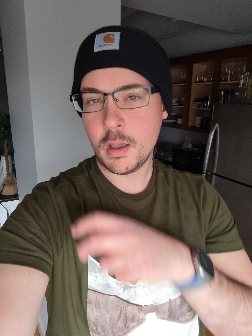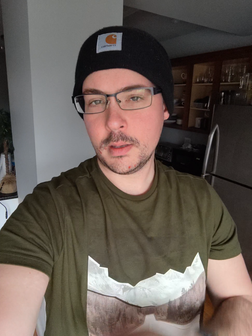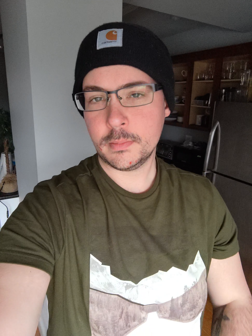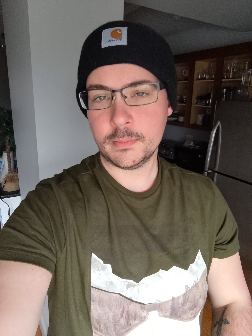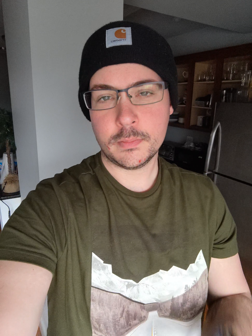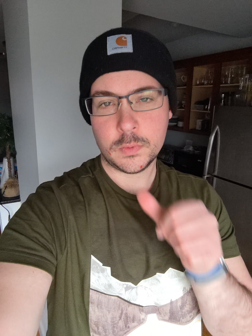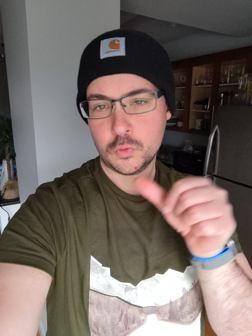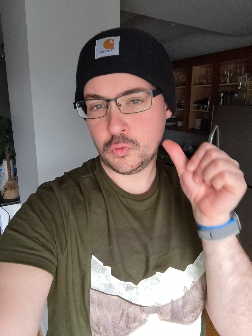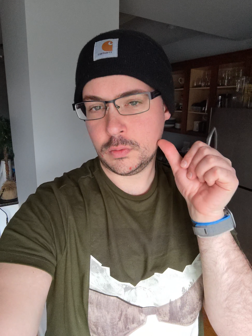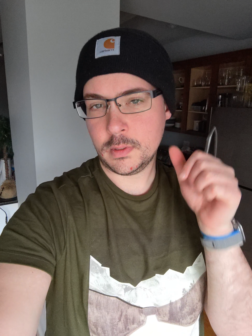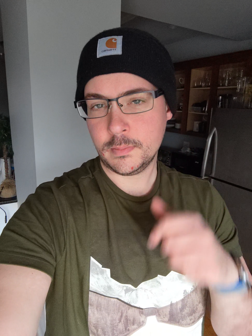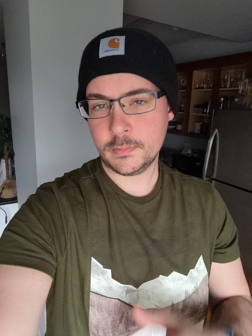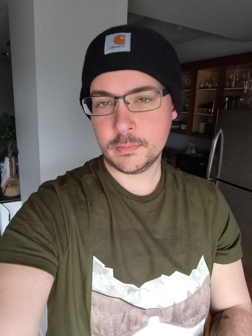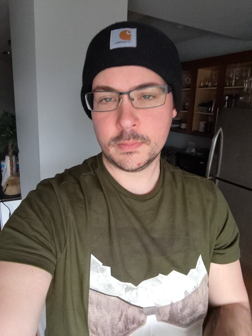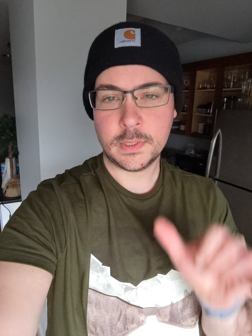yesterday